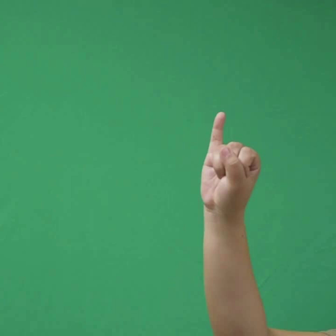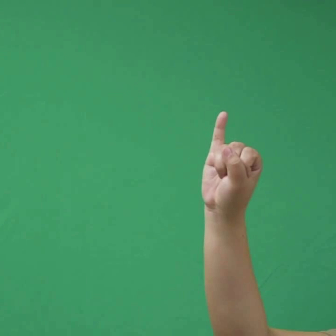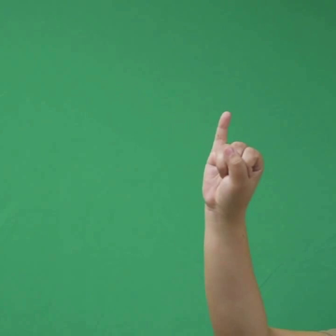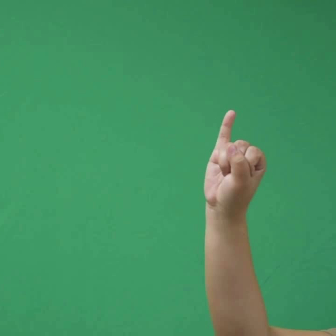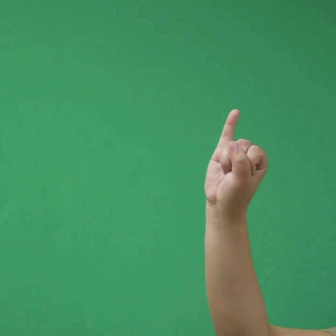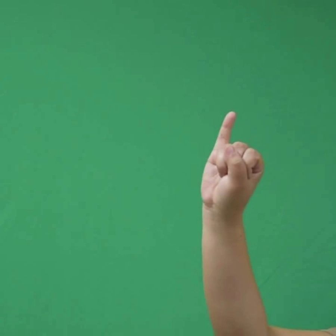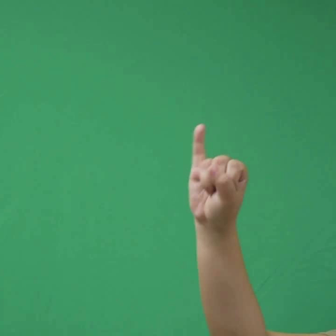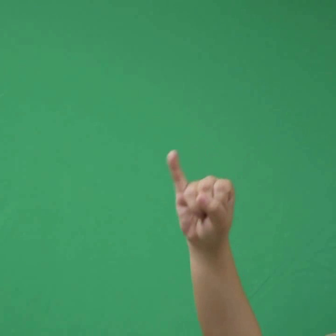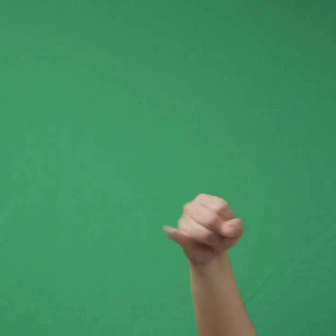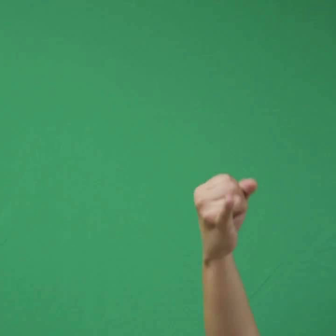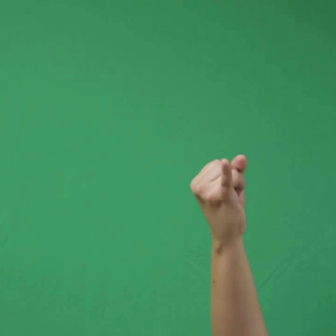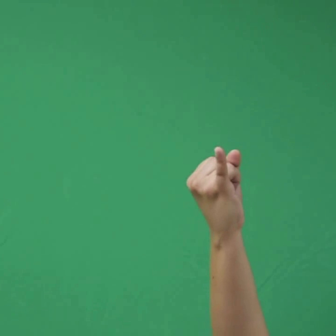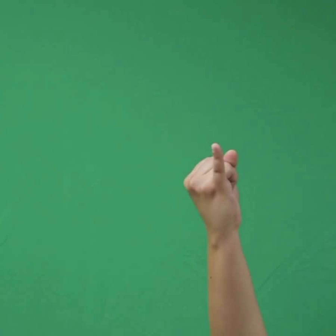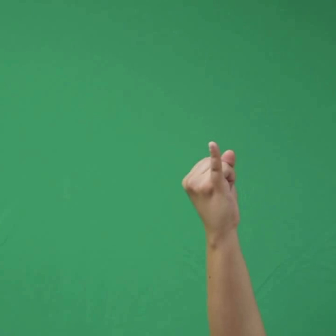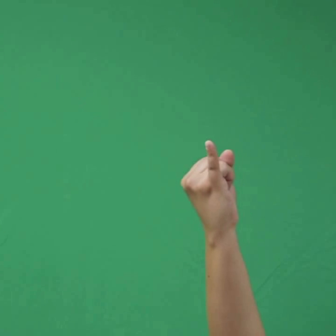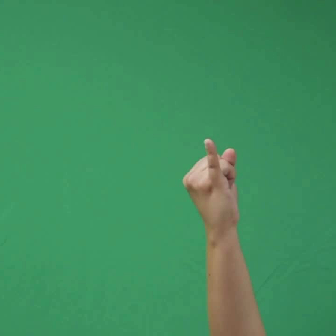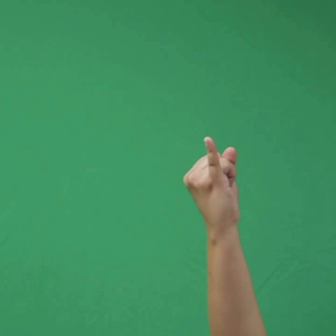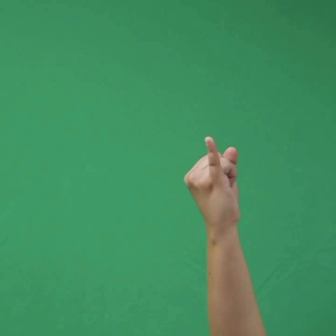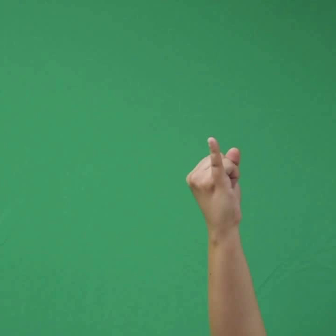J